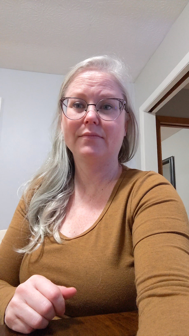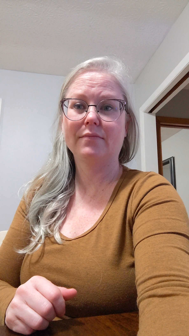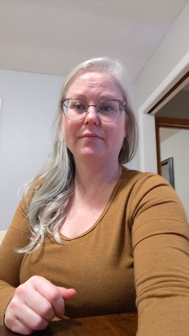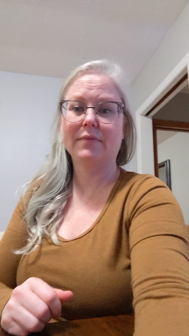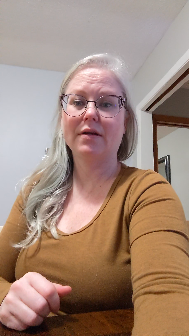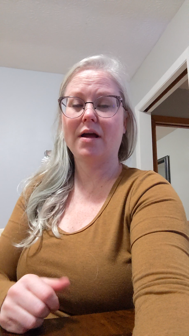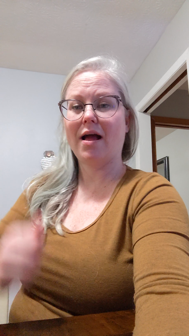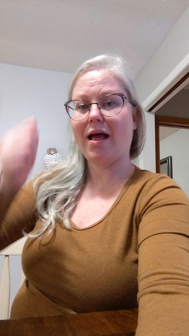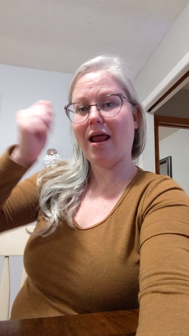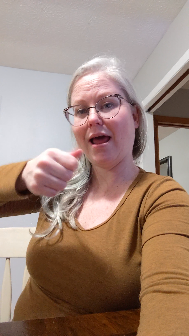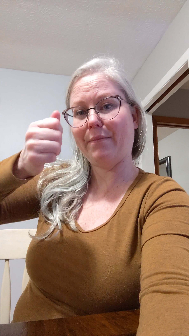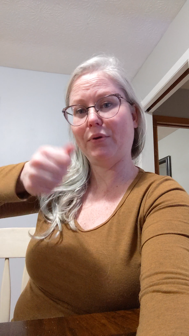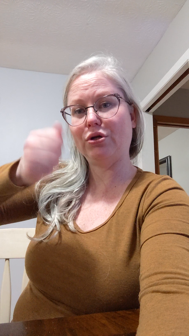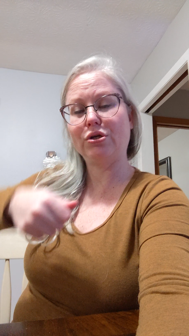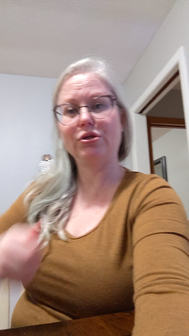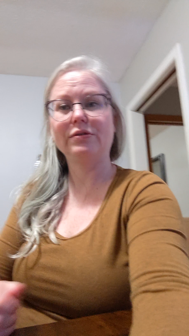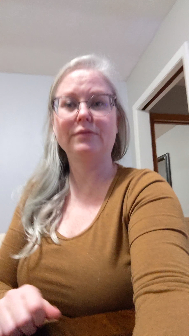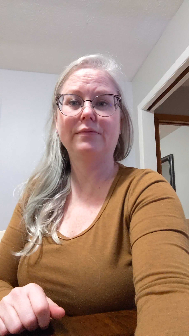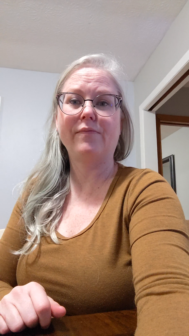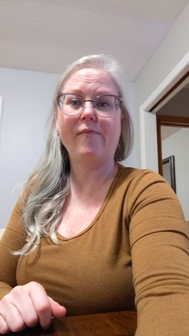hammer